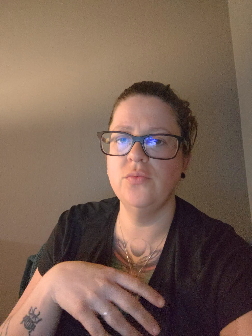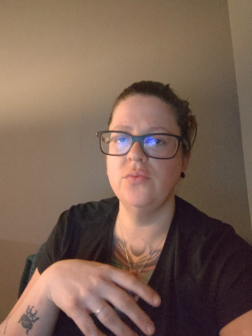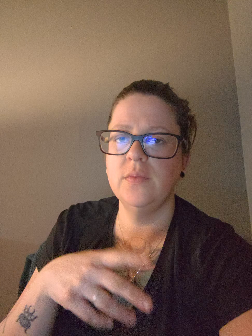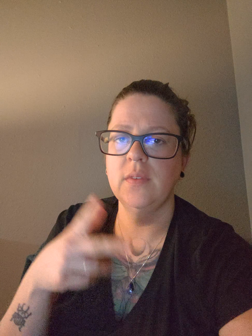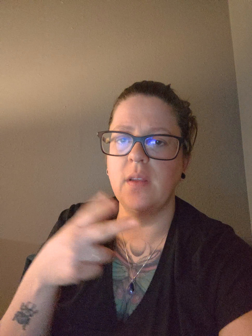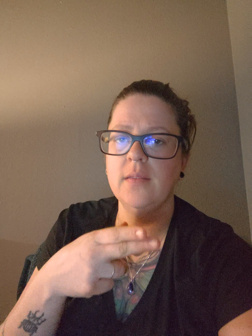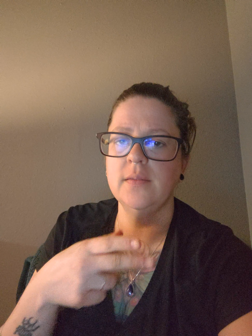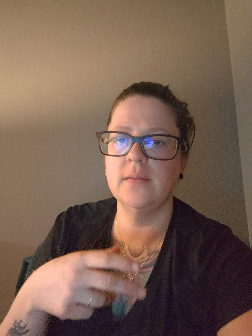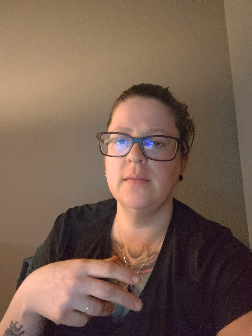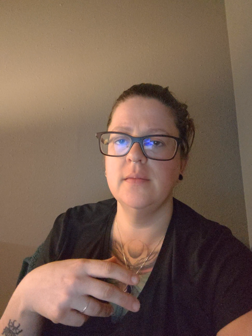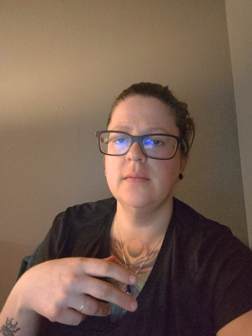cut